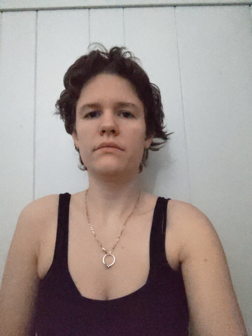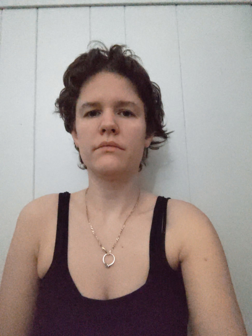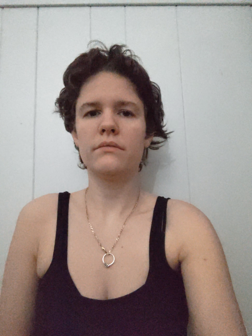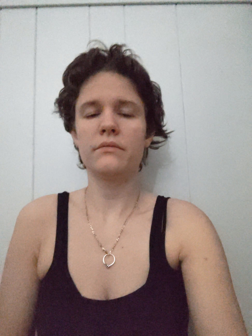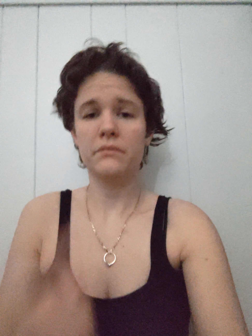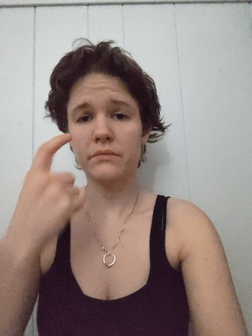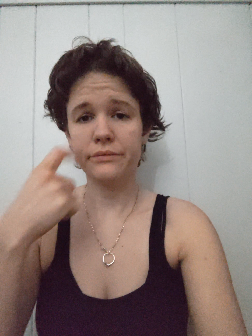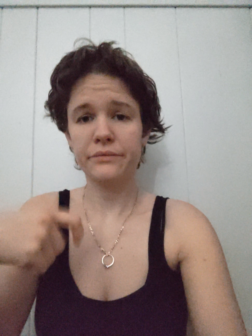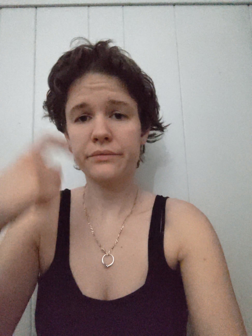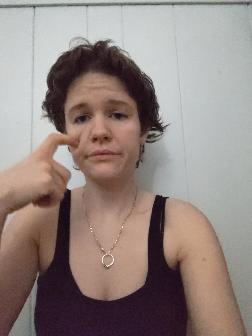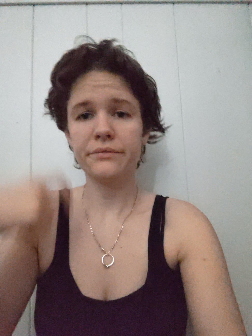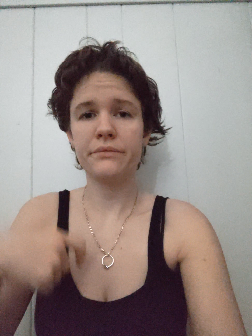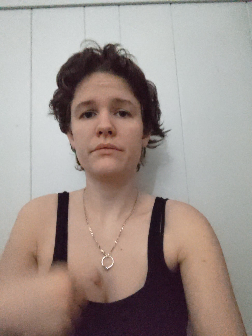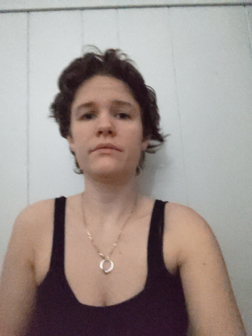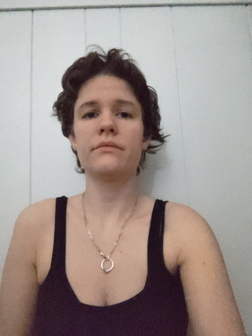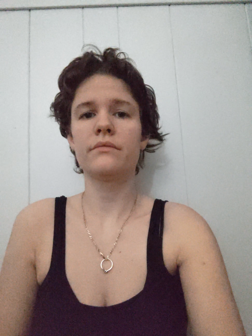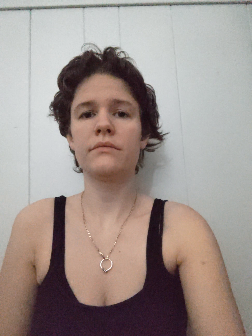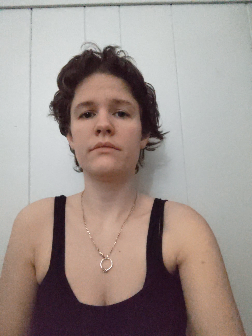cry